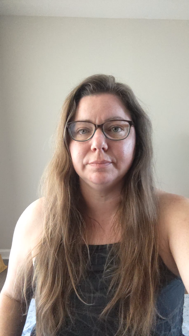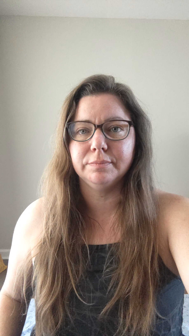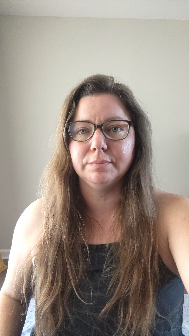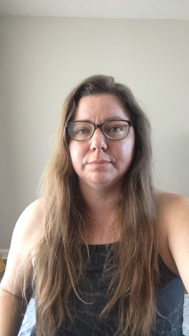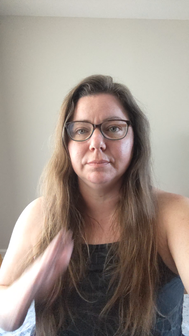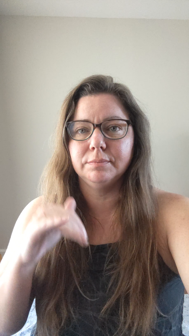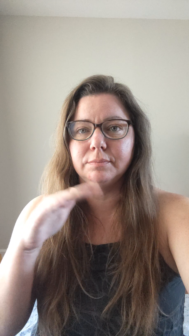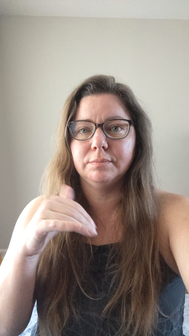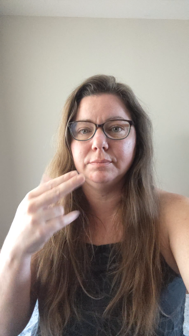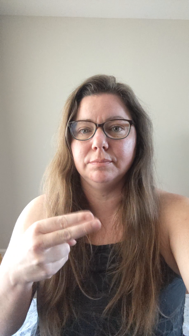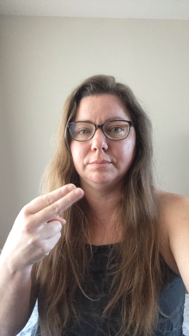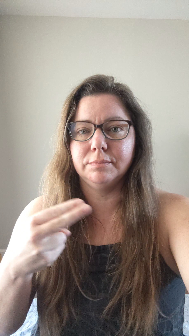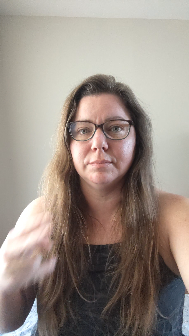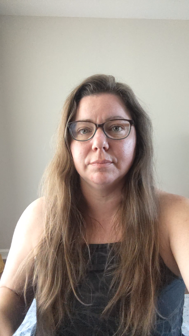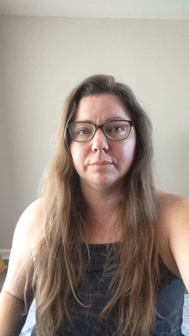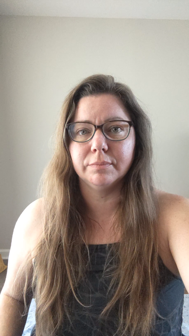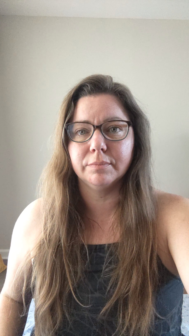pet's name